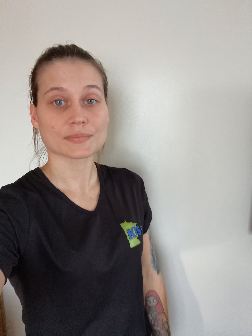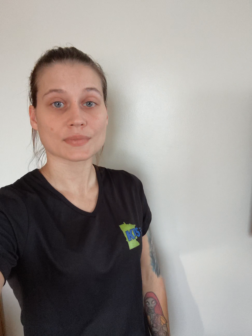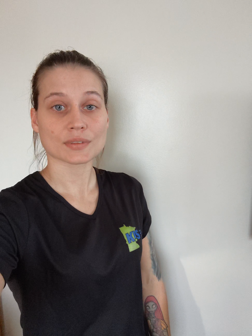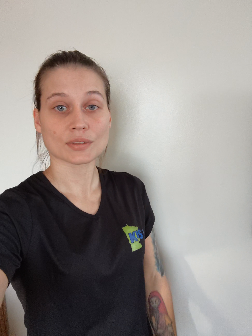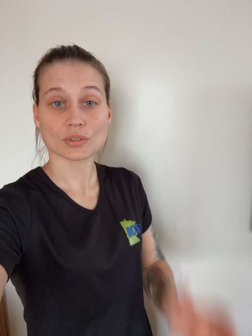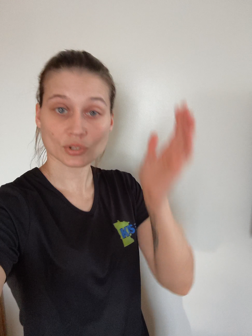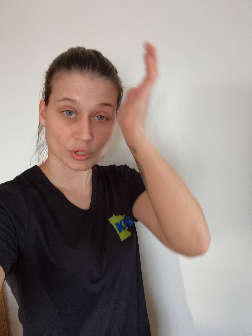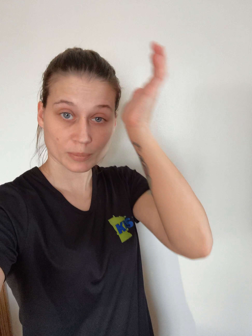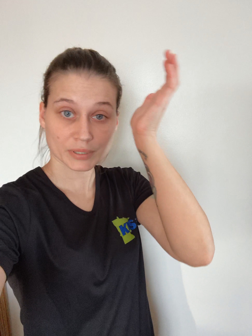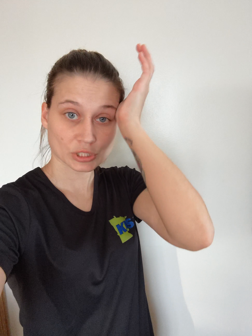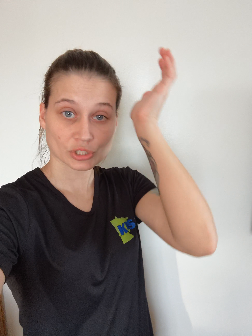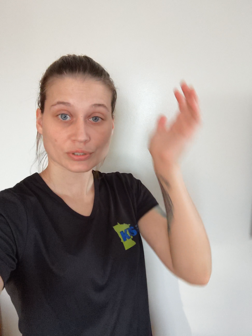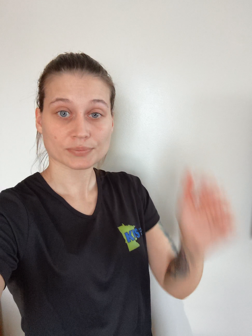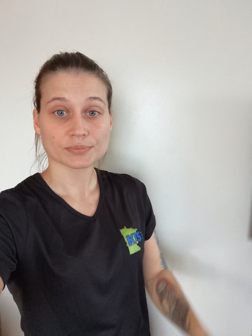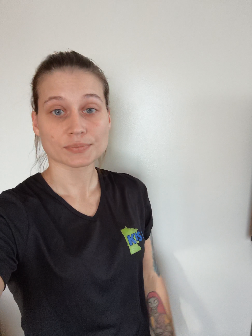garbage